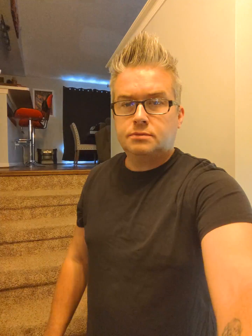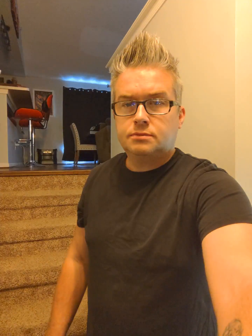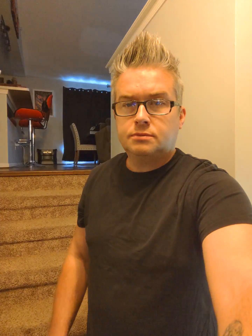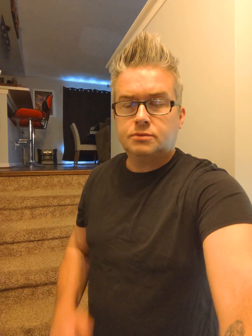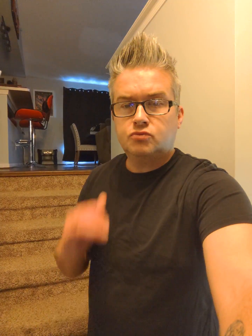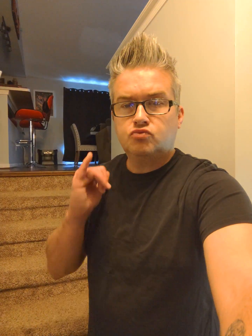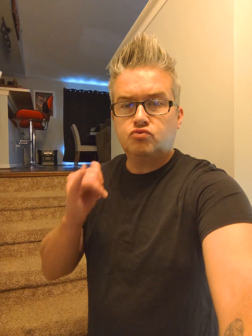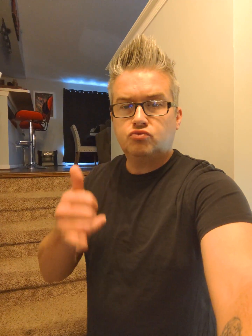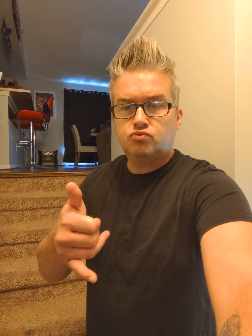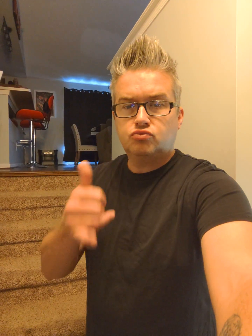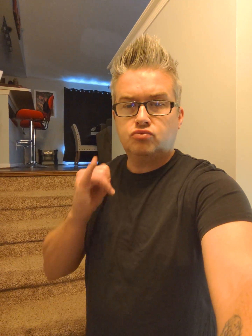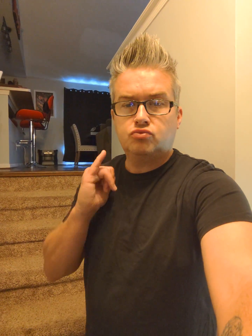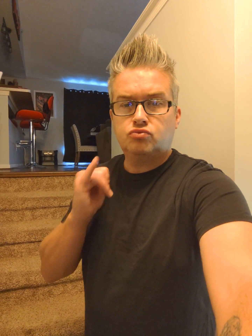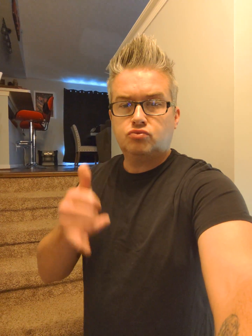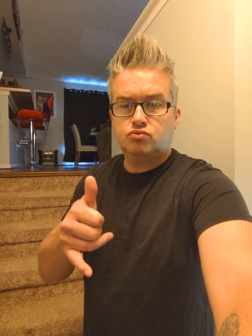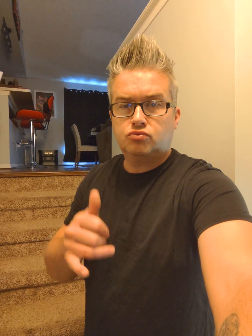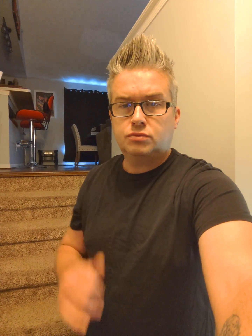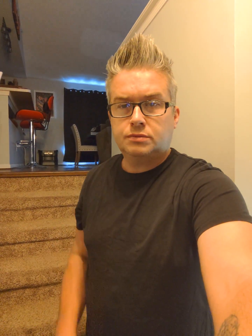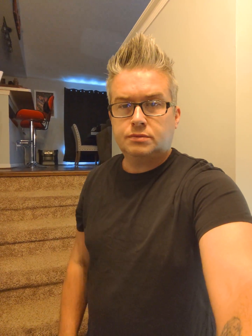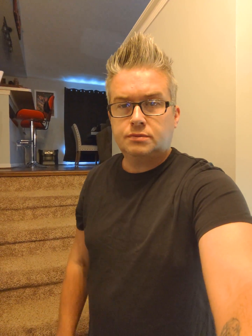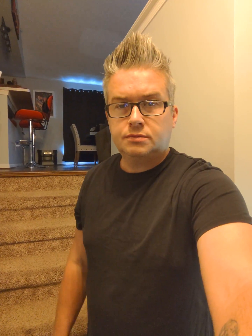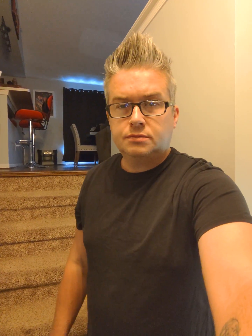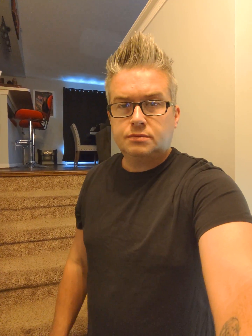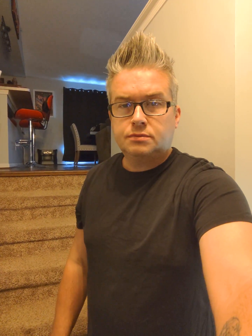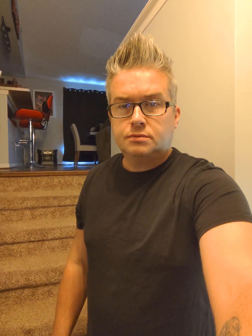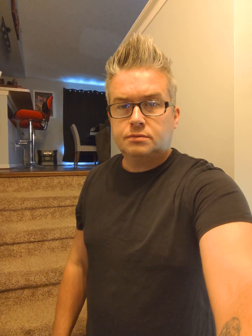rocking chair